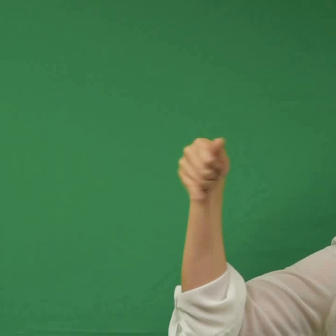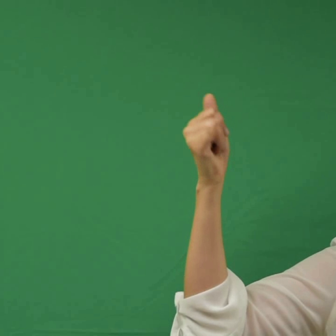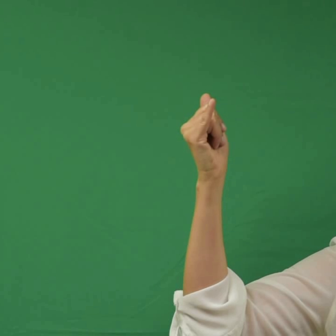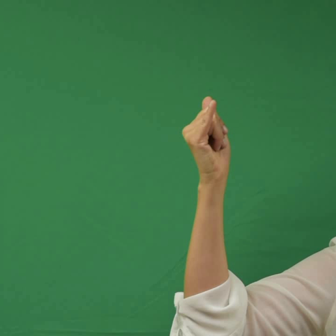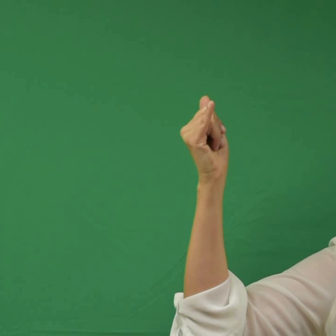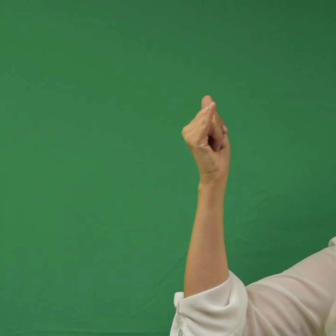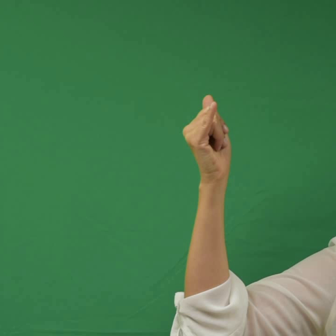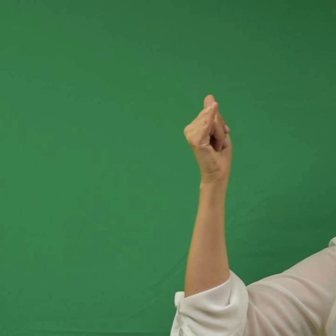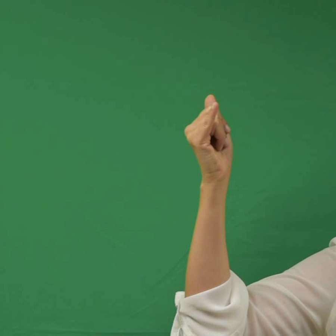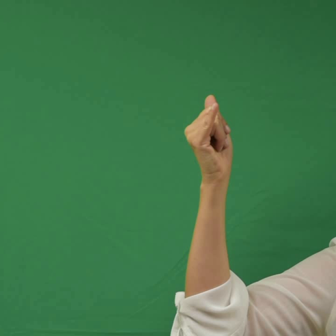J